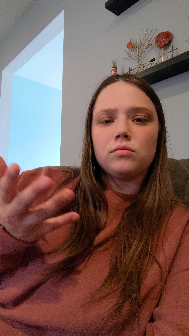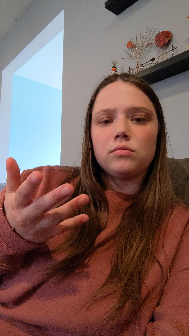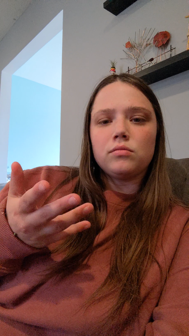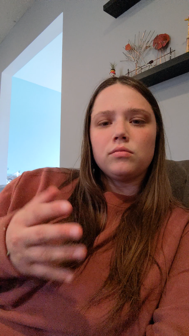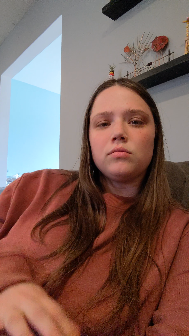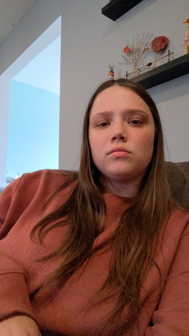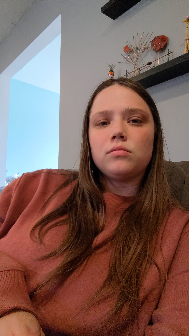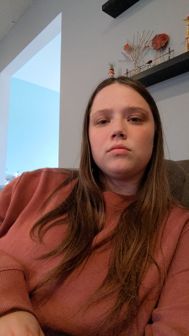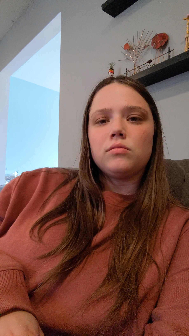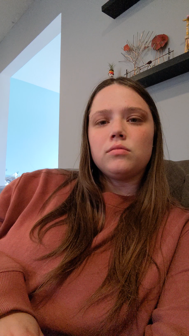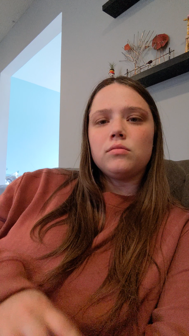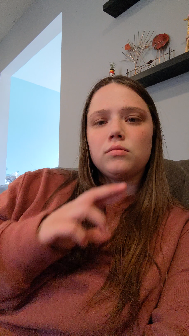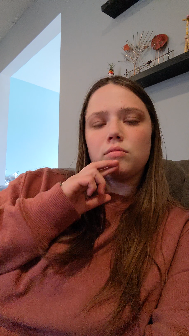are